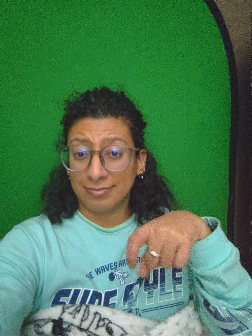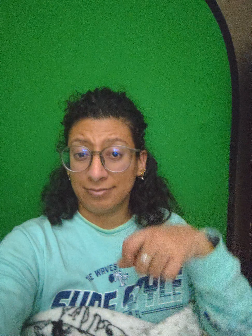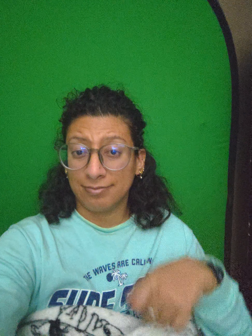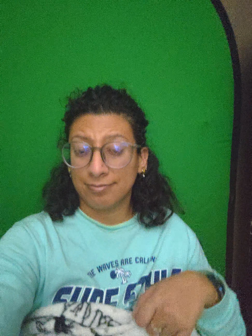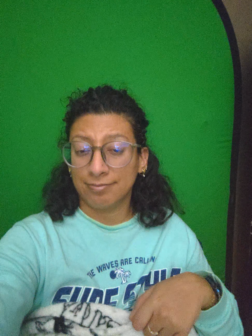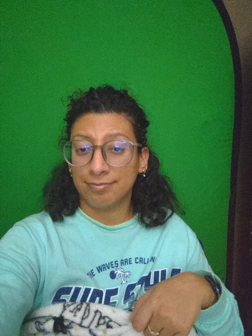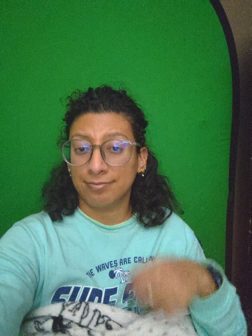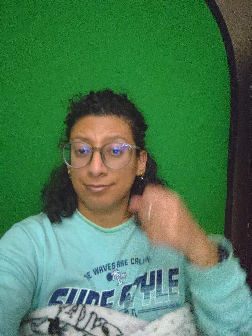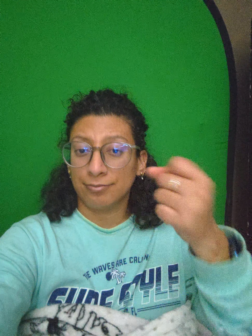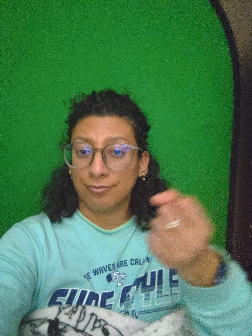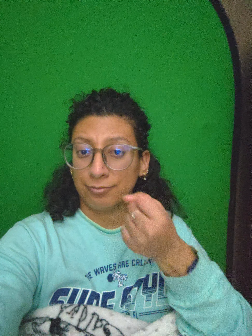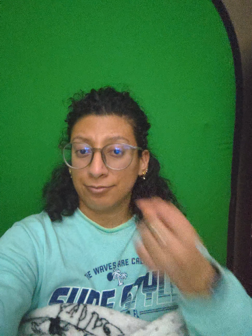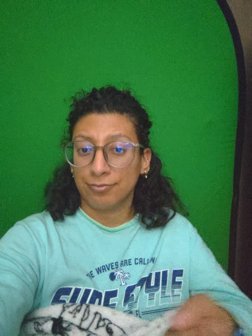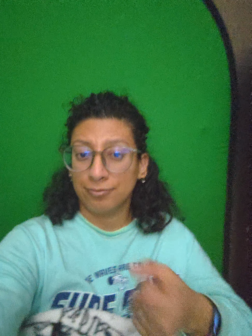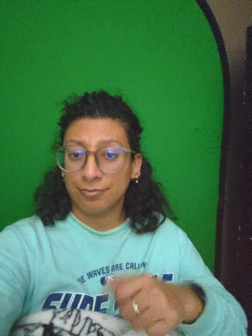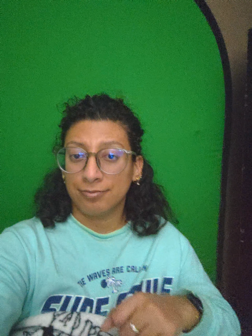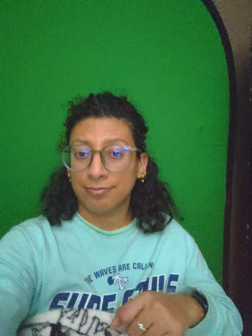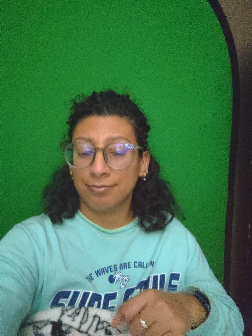drawer